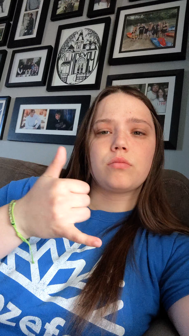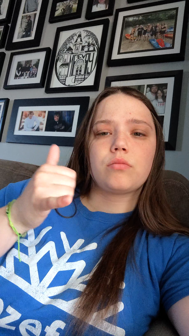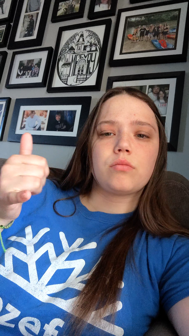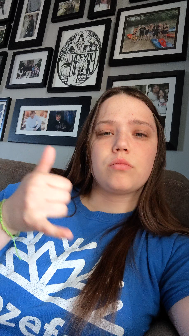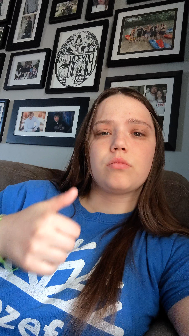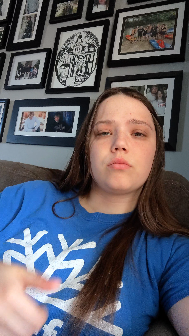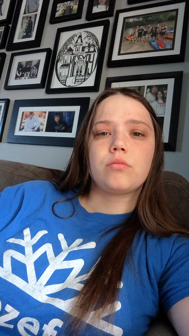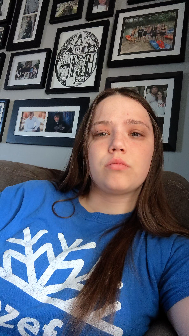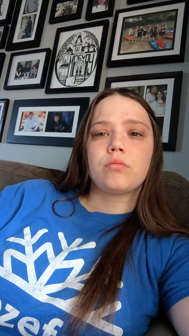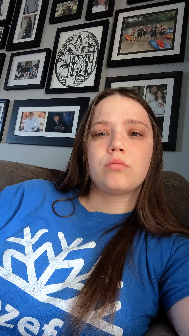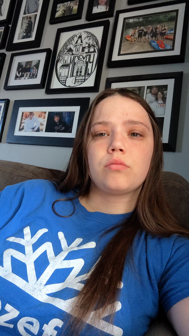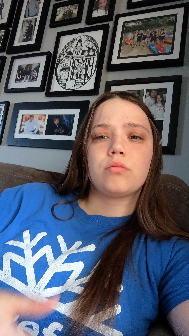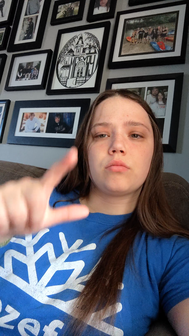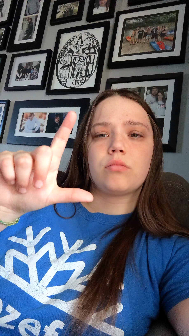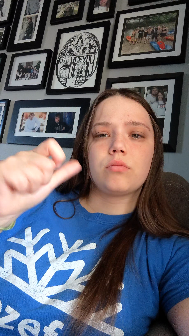leg